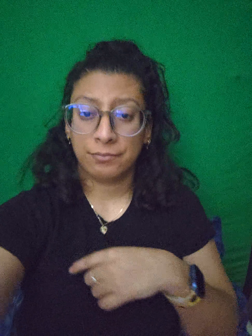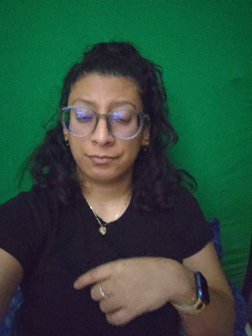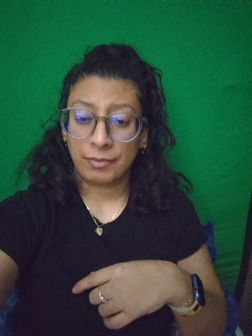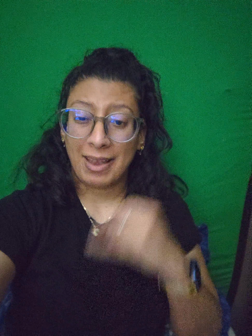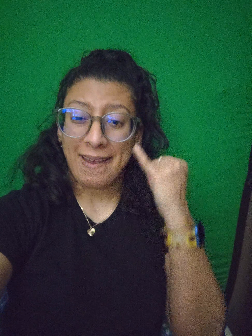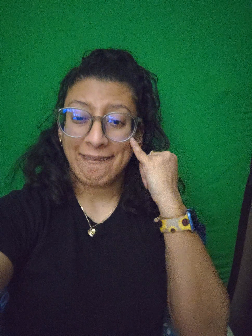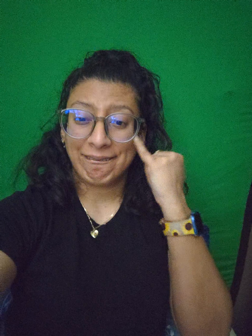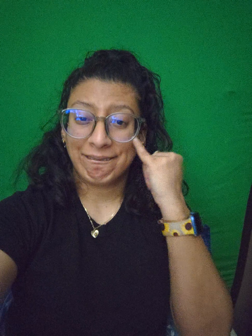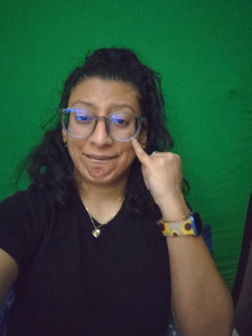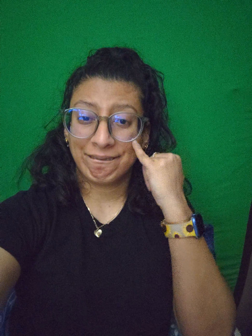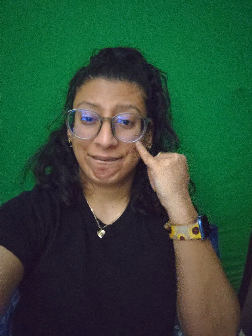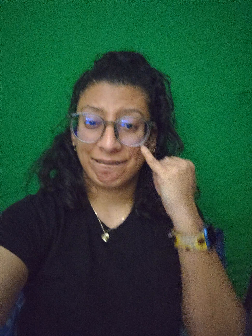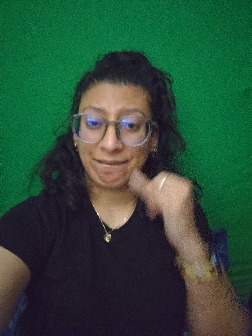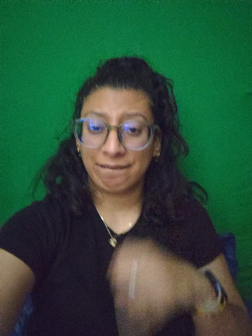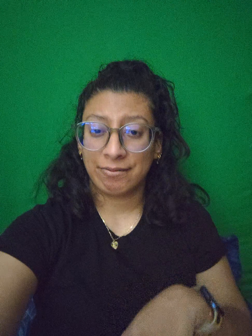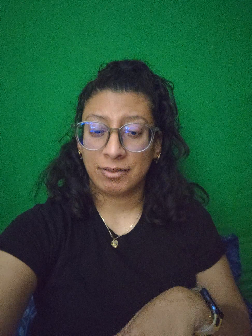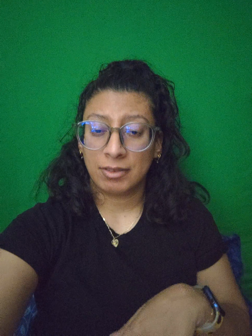if